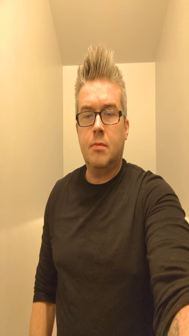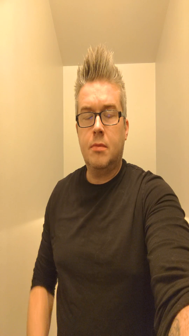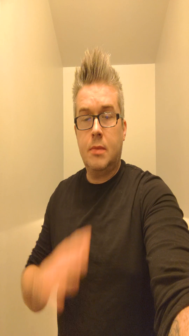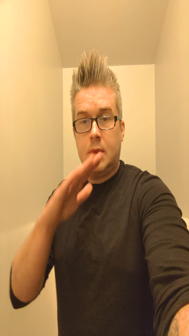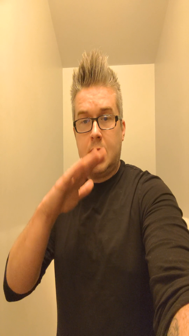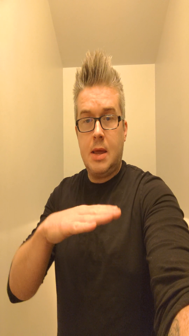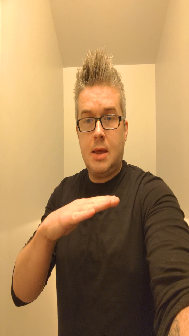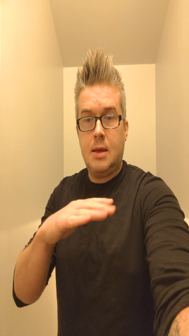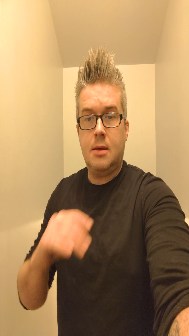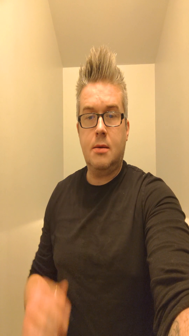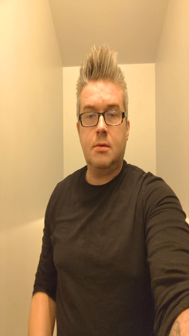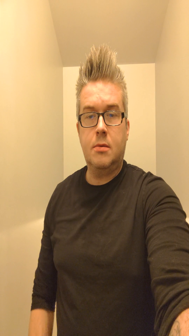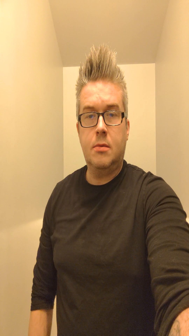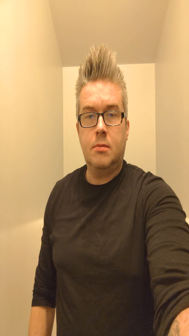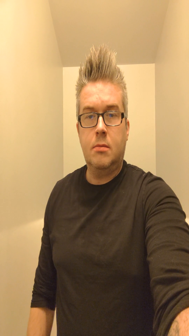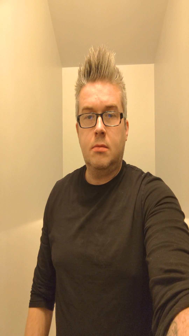on